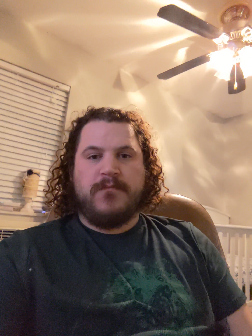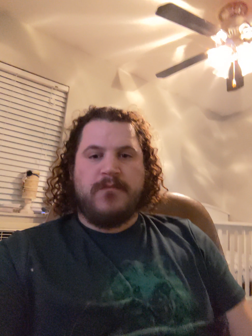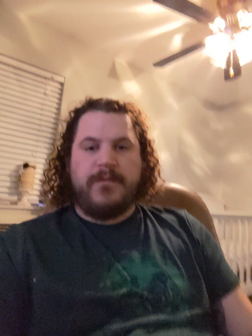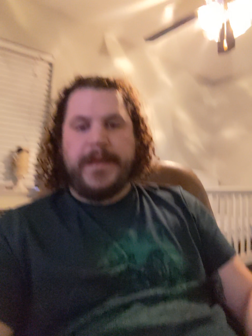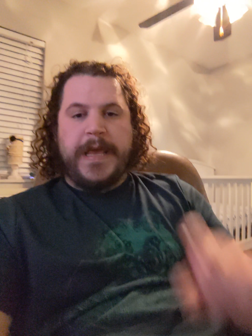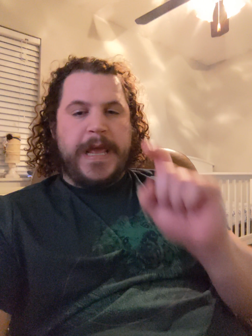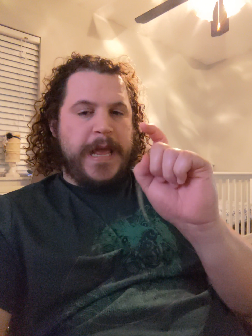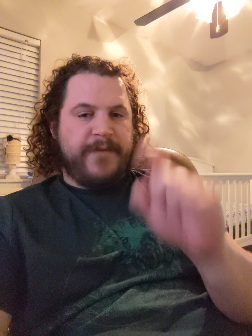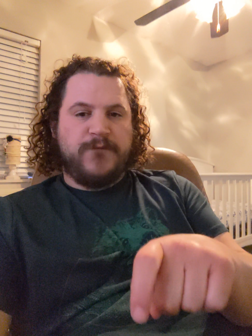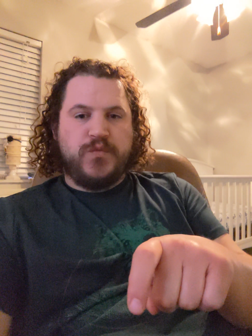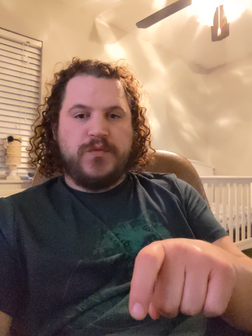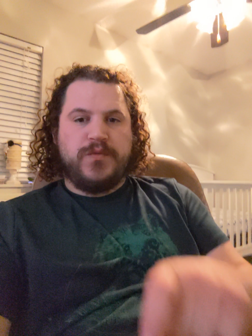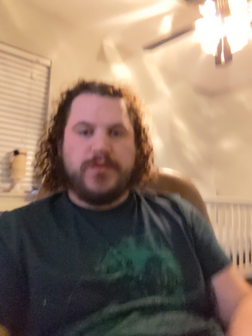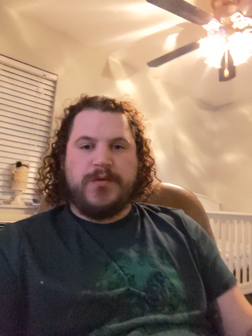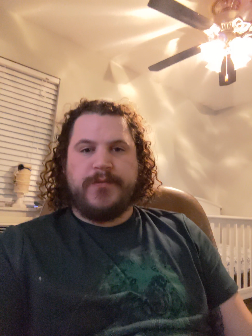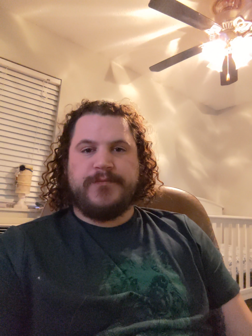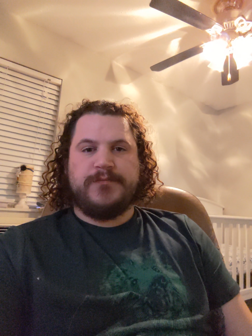have to